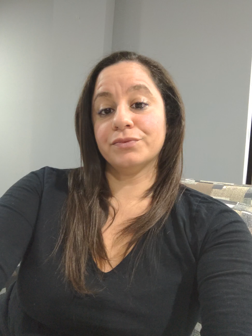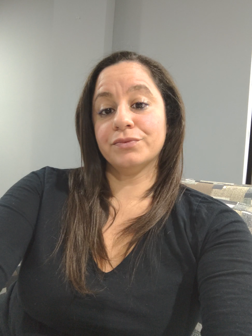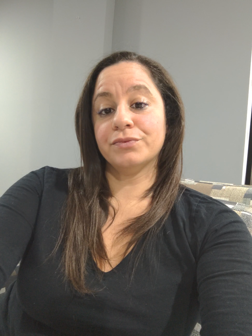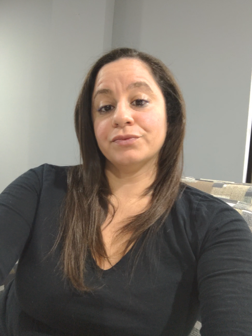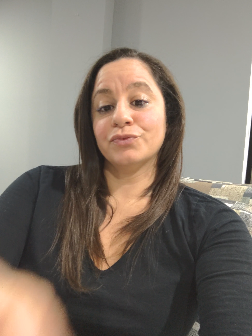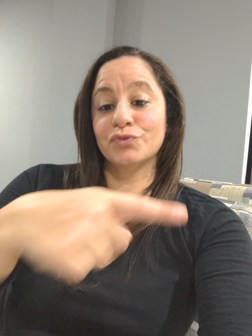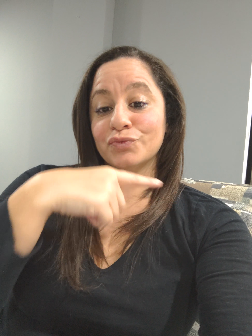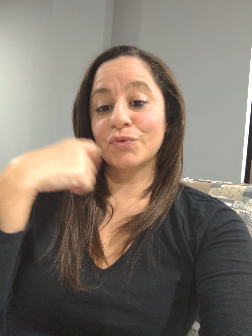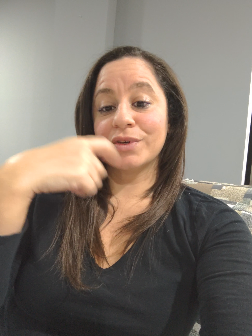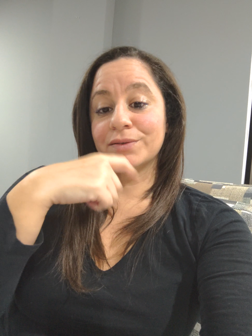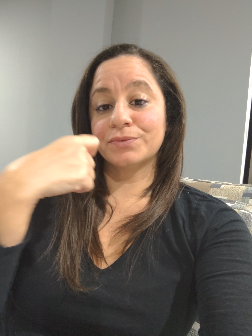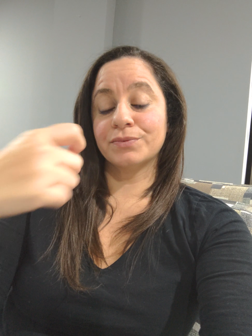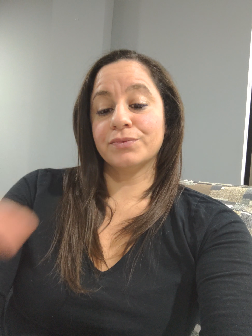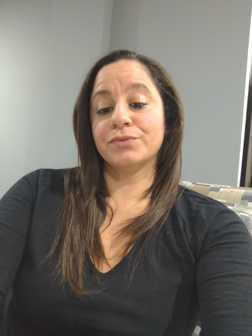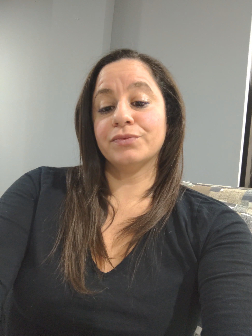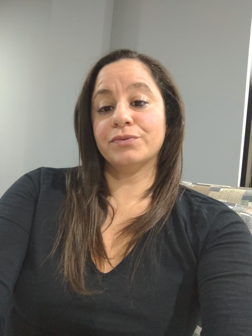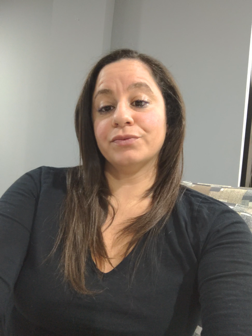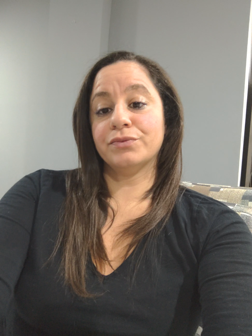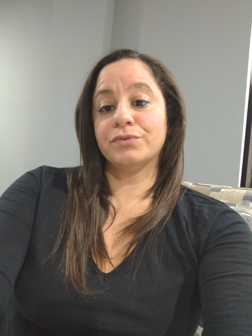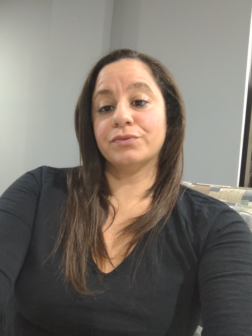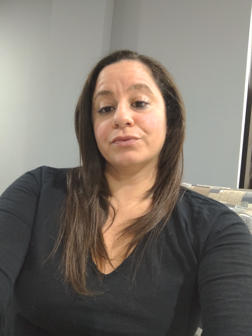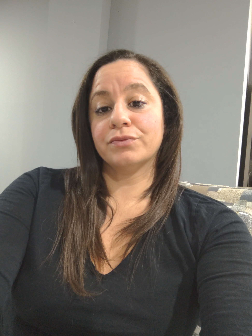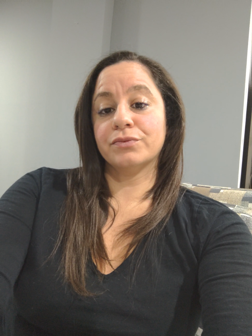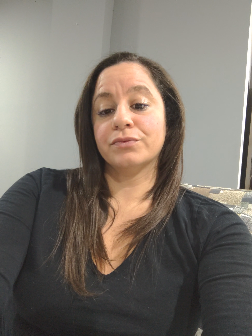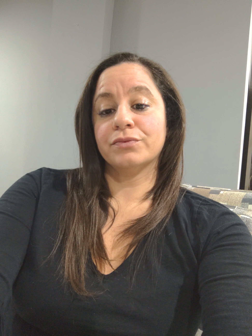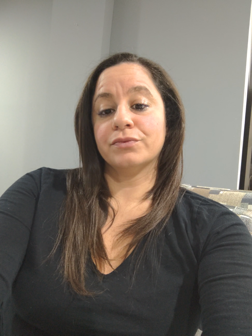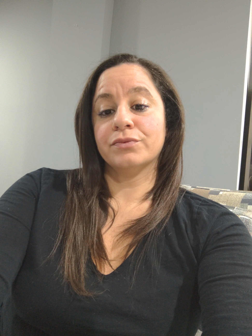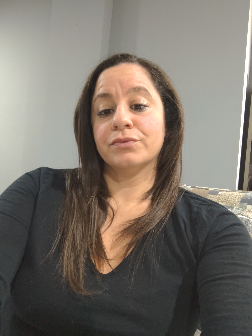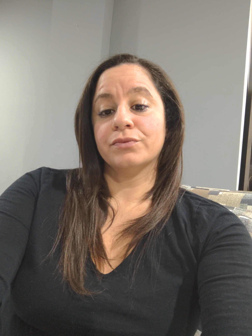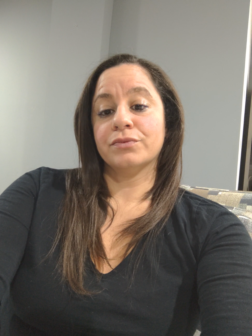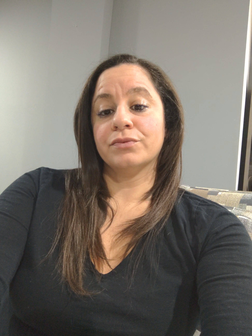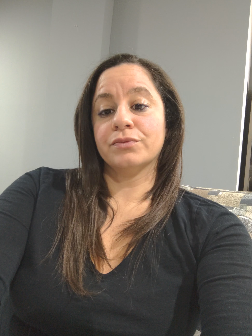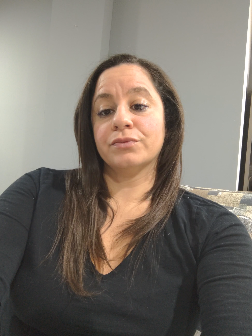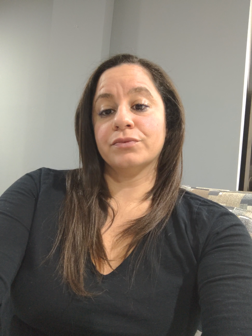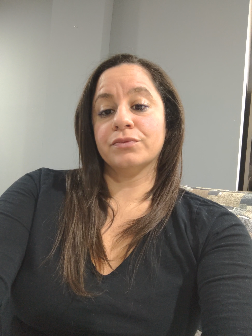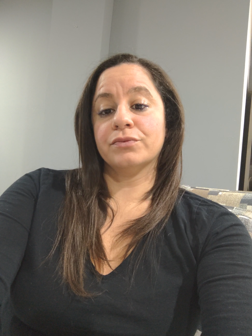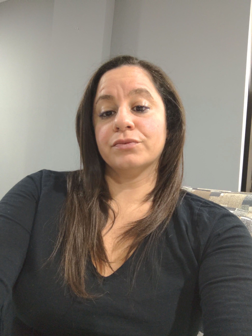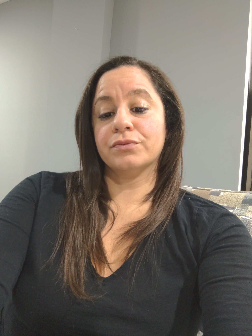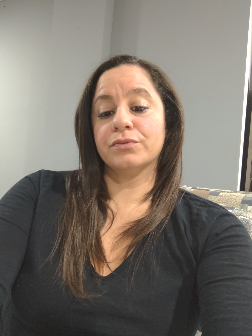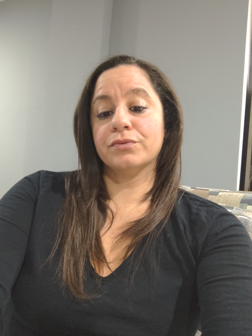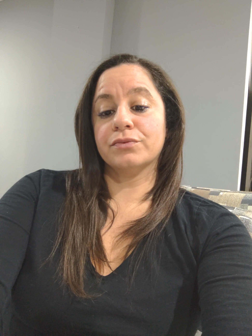dryer